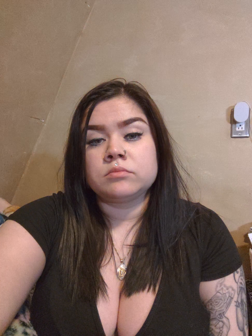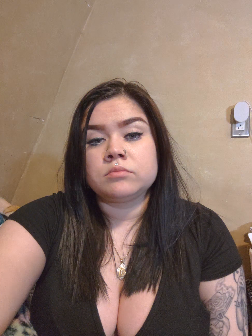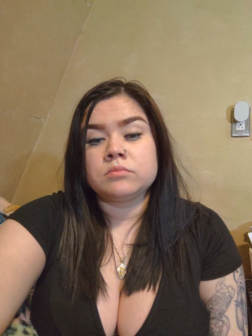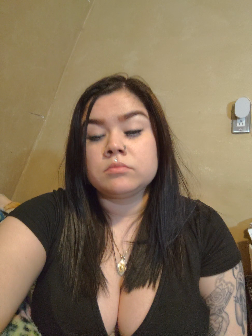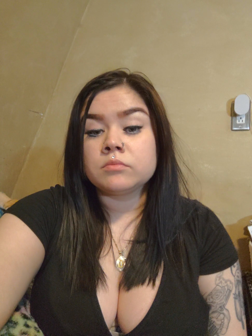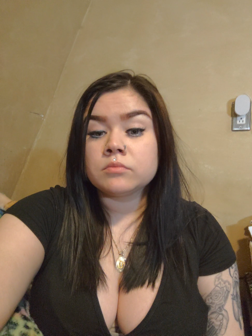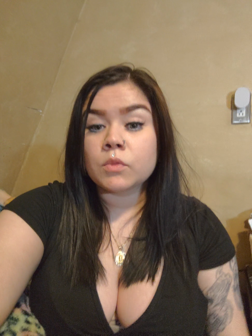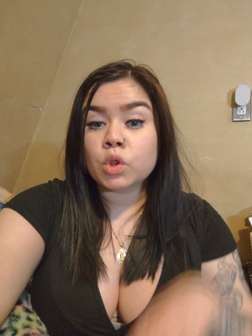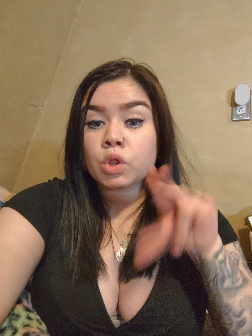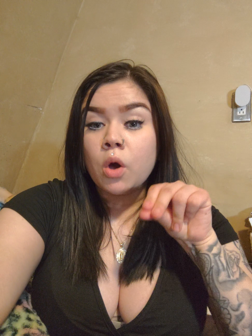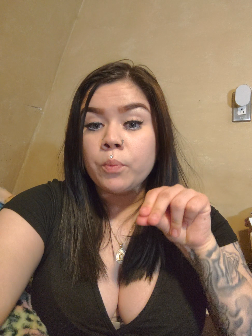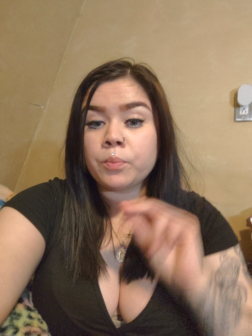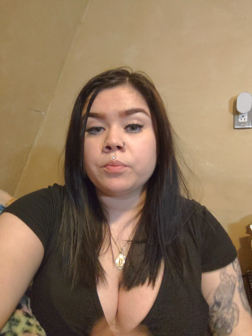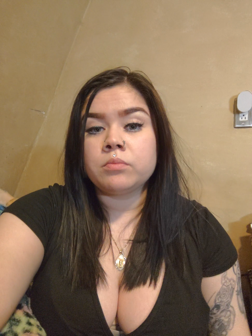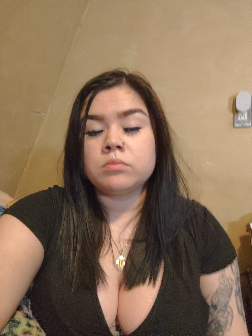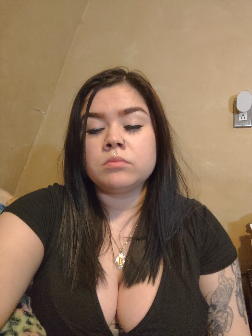no